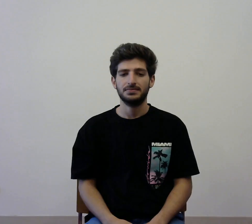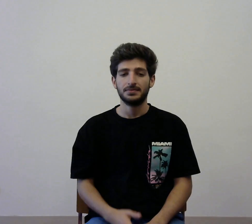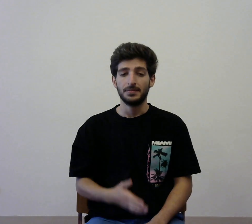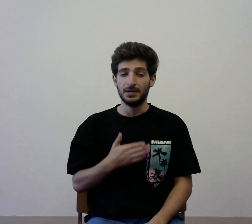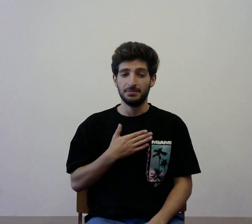mən